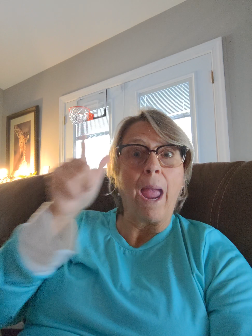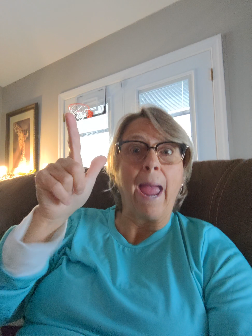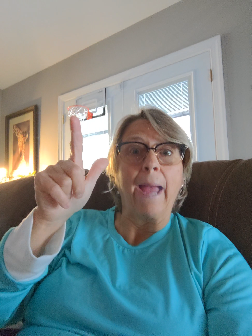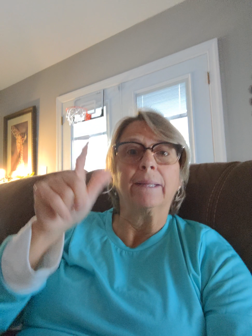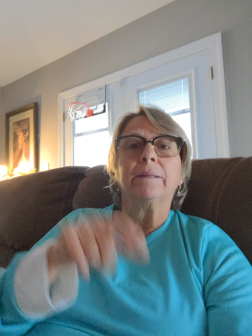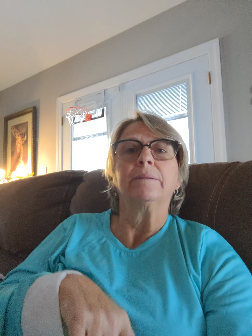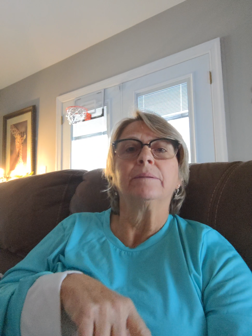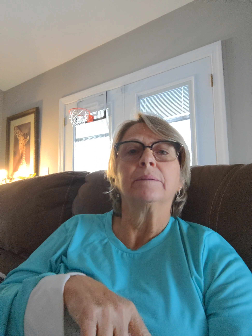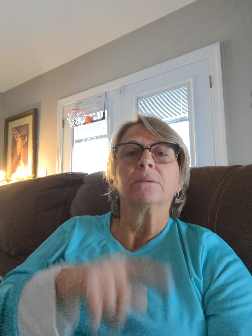awake